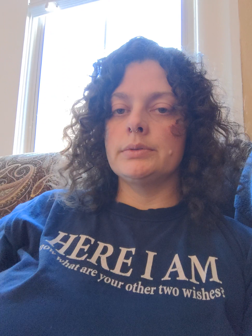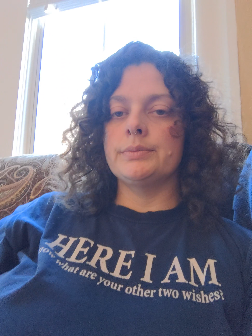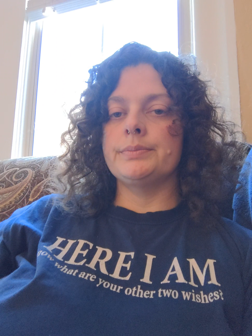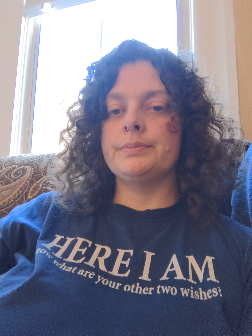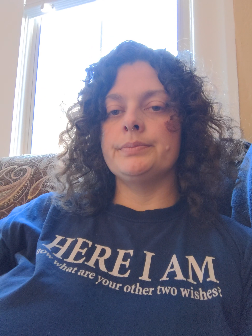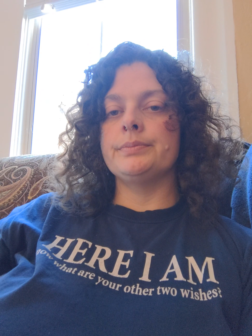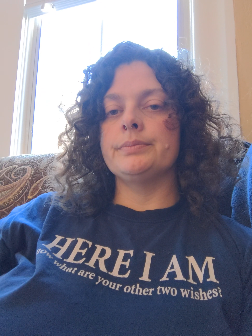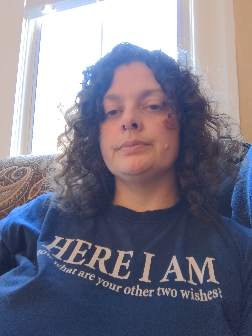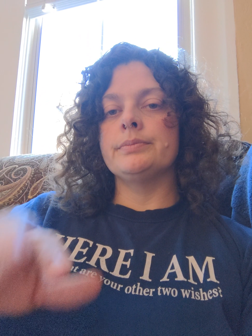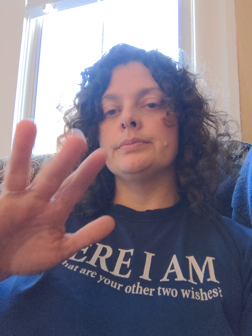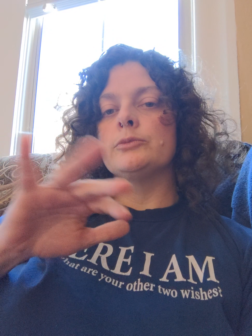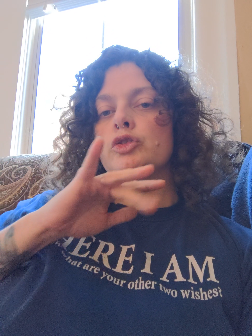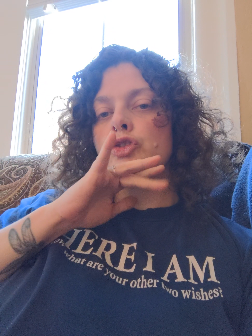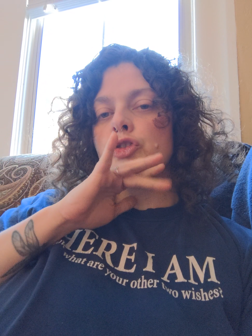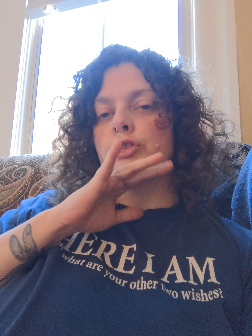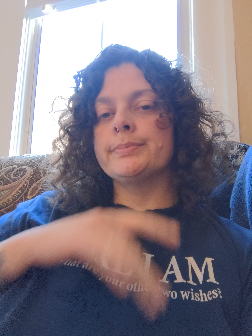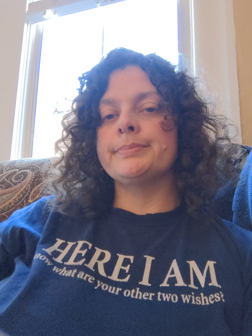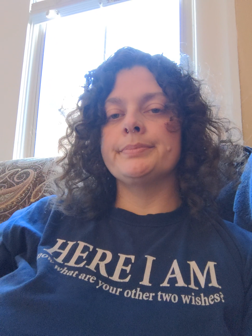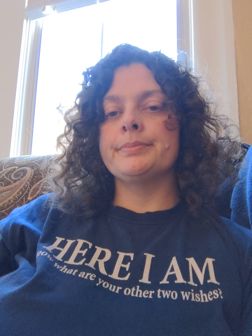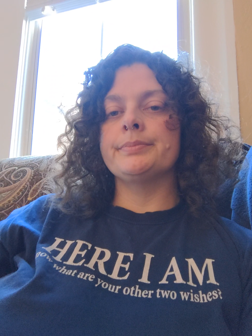dirty